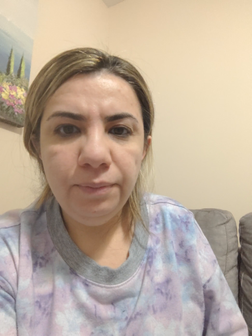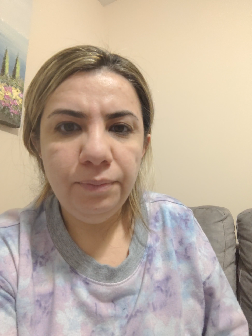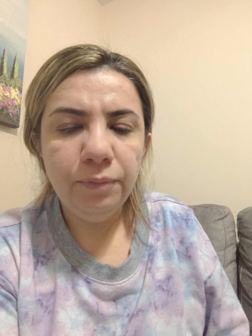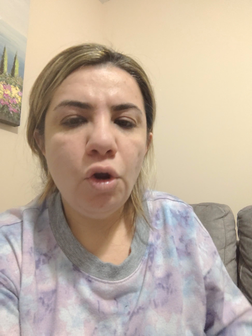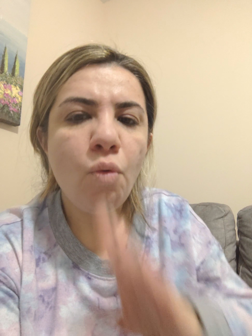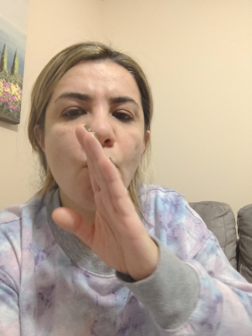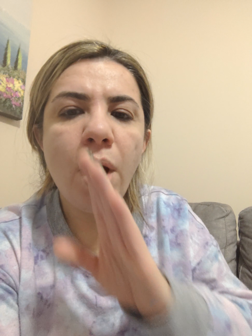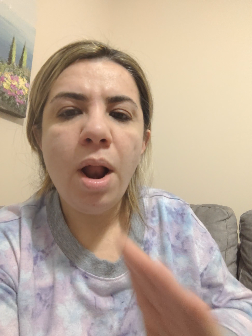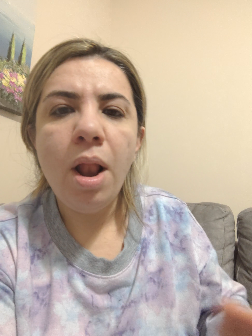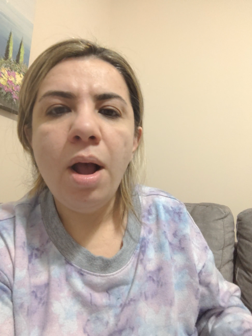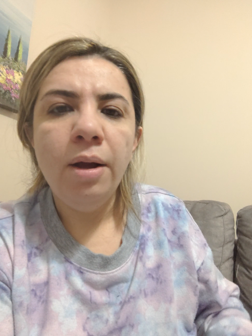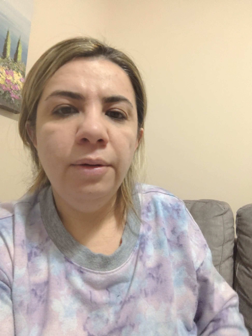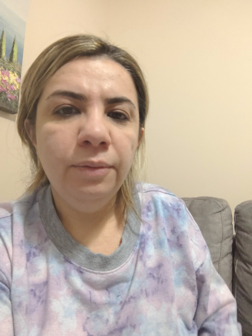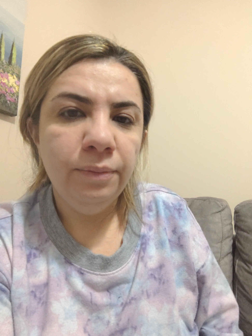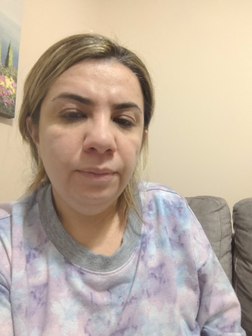quiet